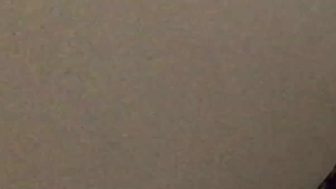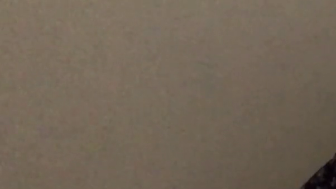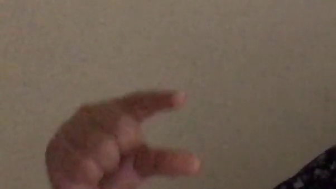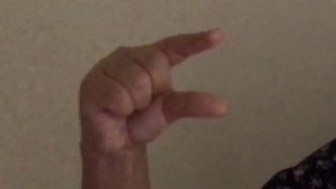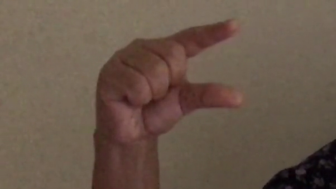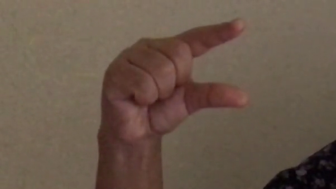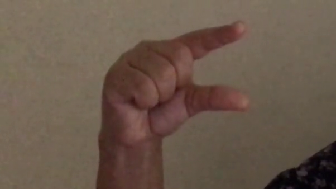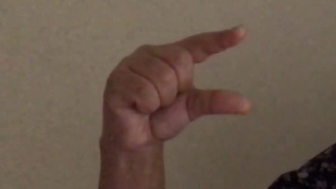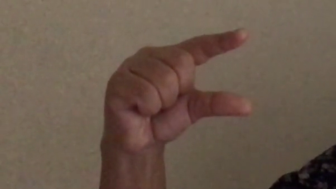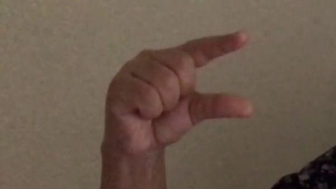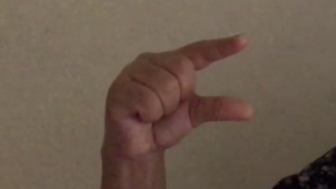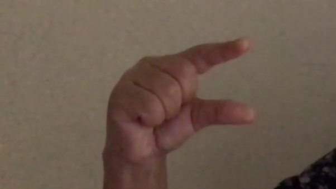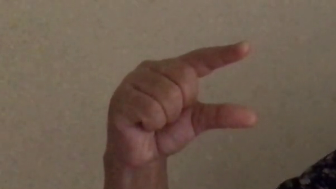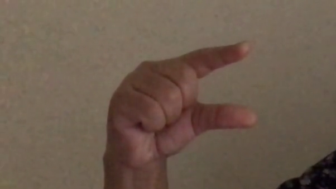ञ